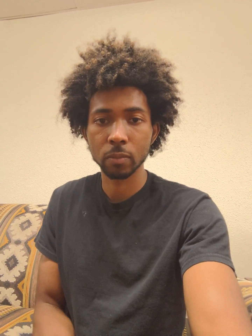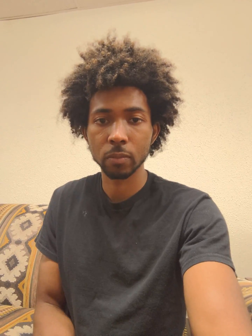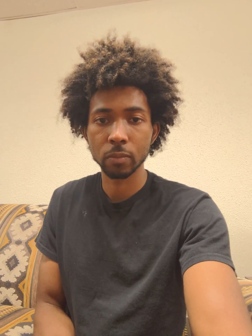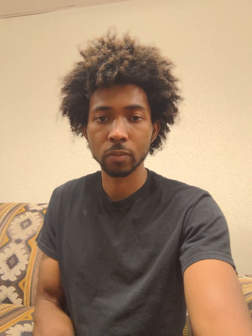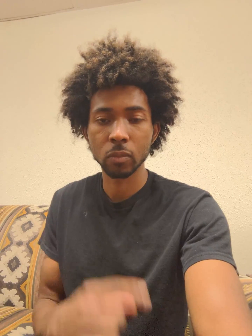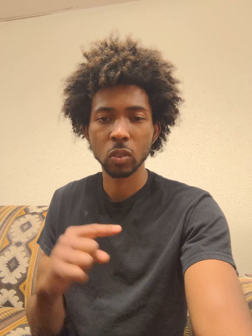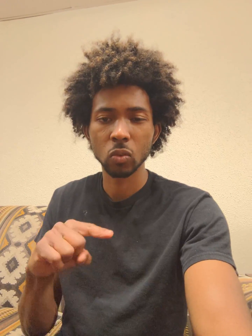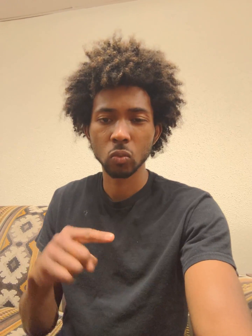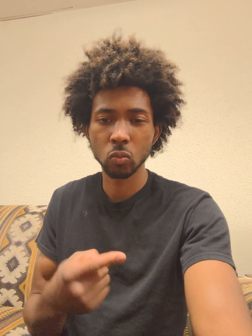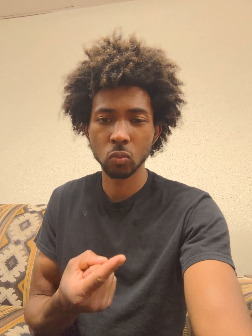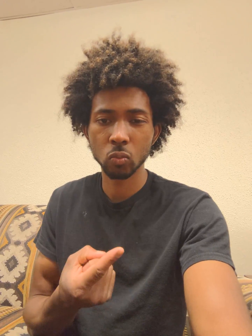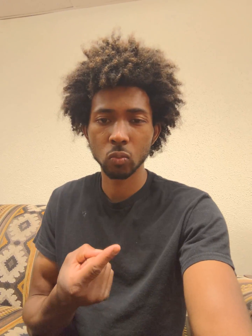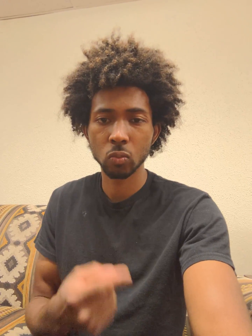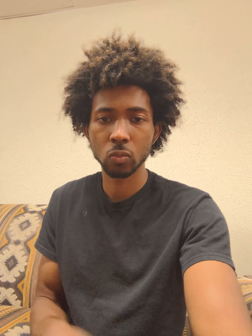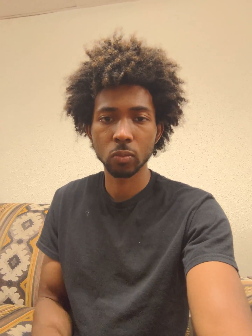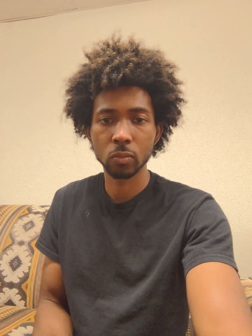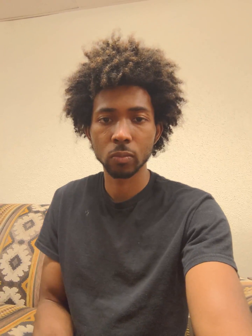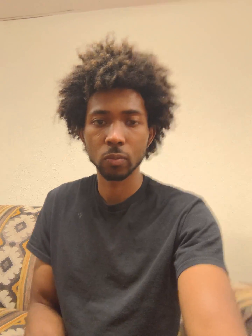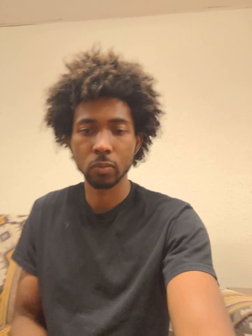hurt